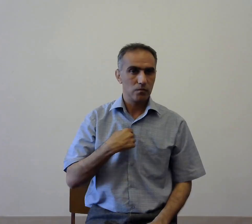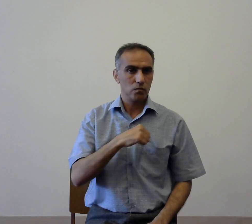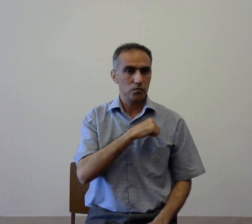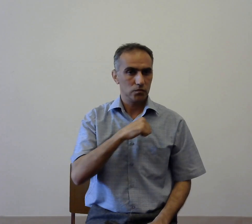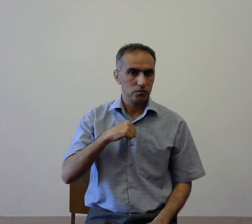özümü